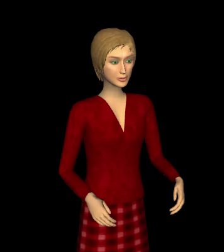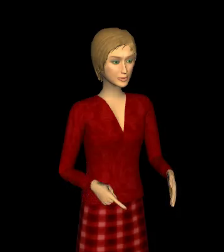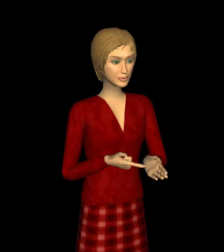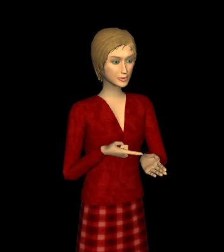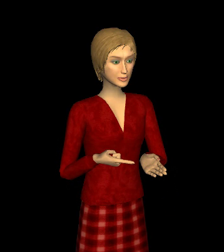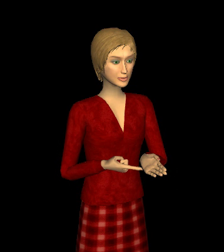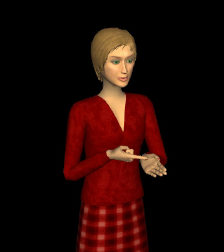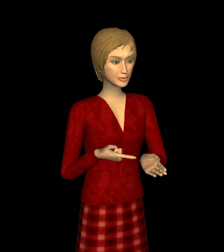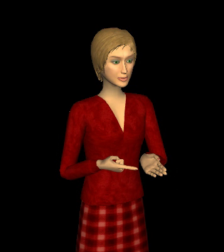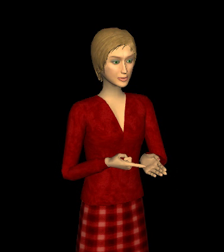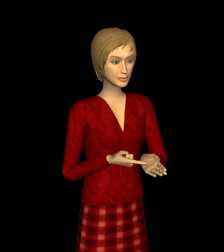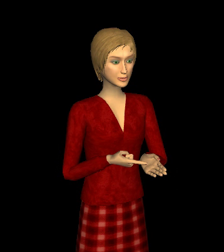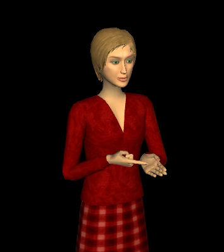يكرر